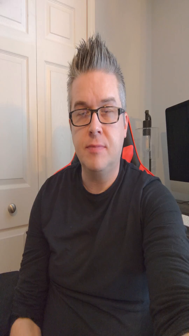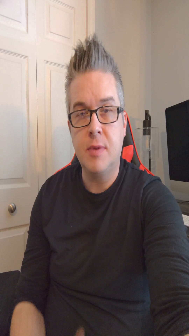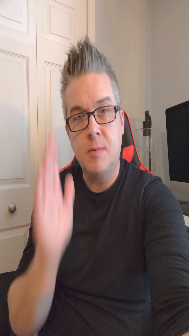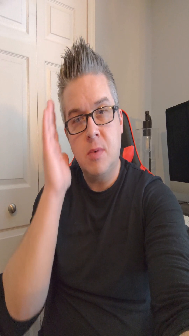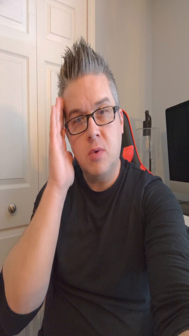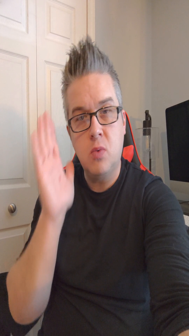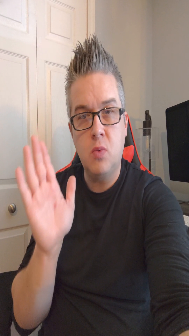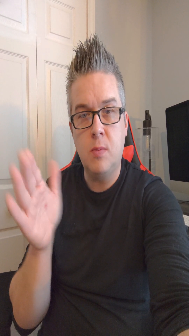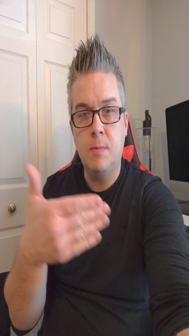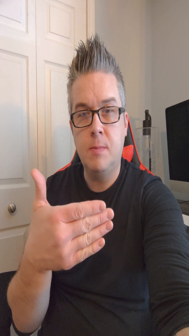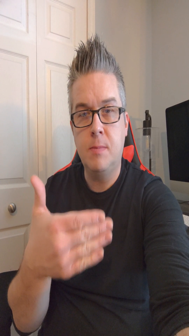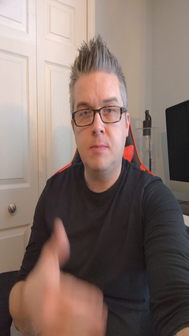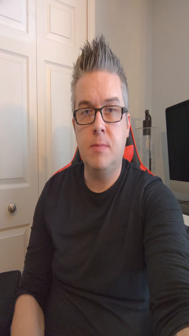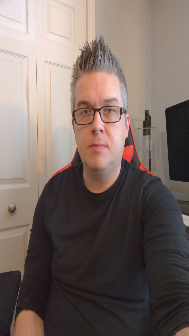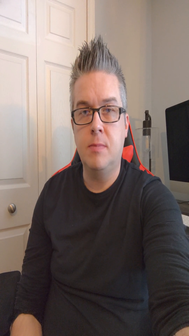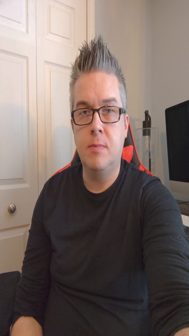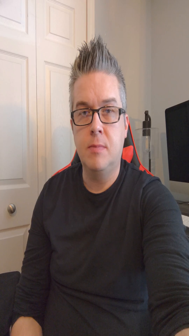bedroom